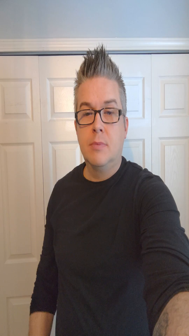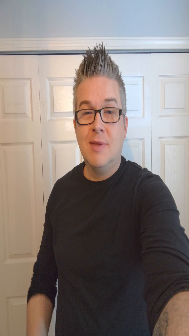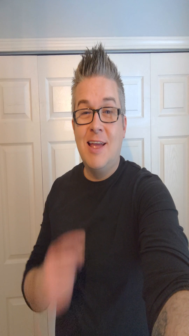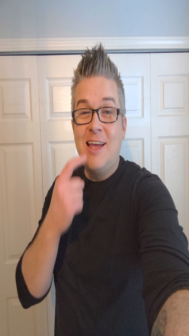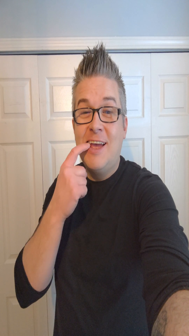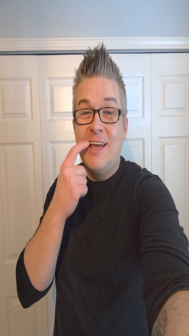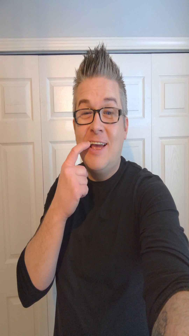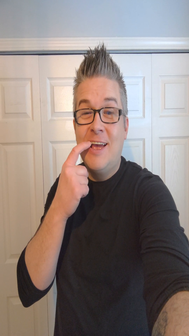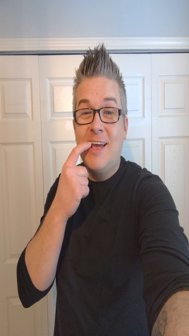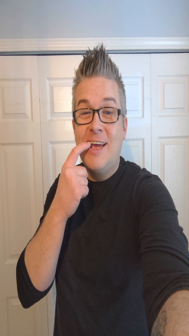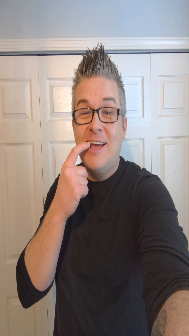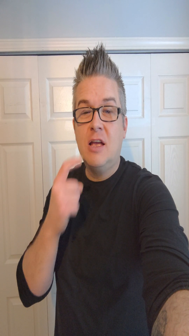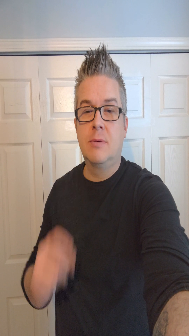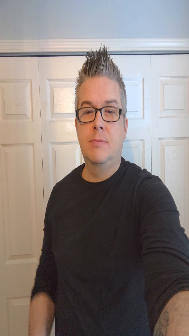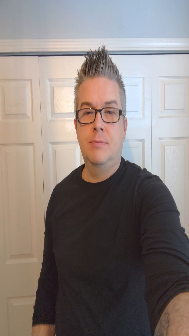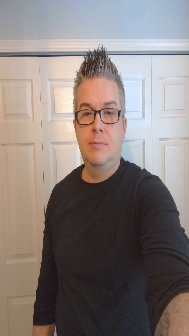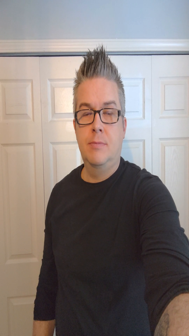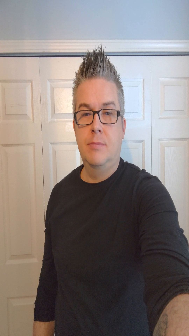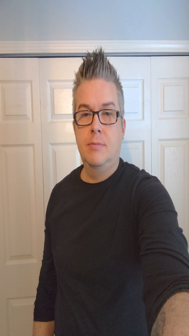tooth